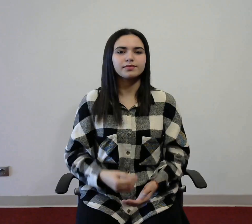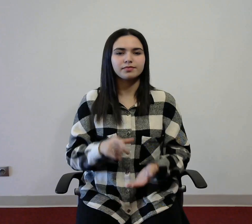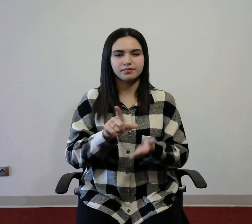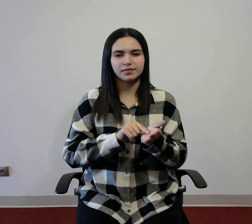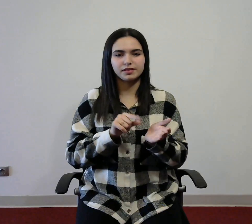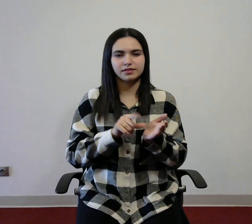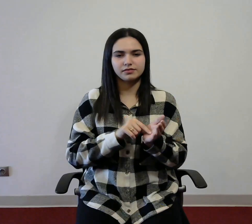pensiya